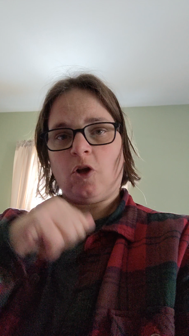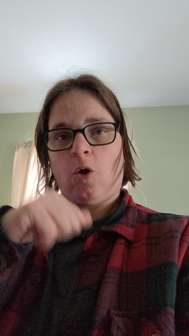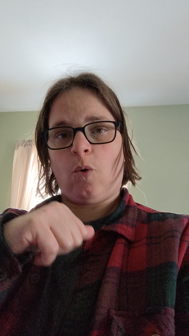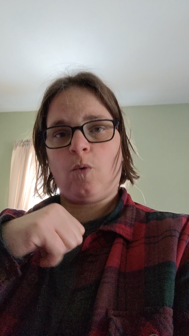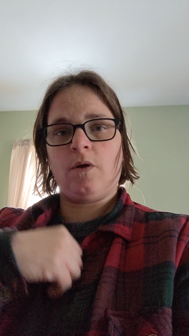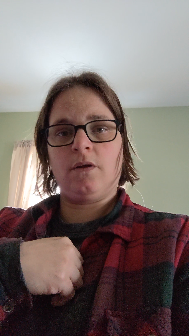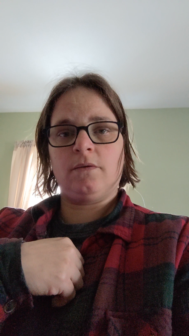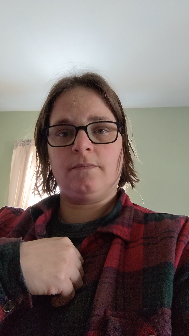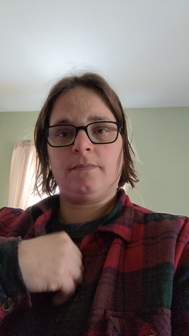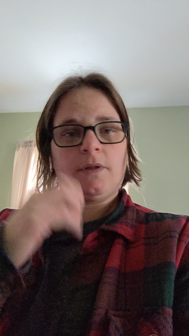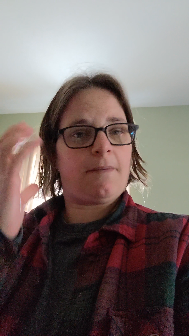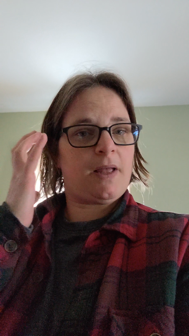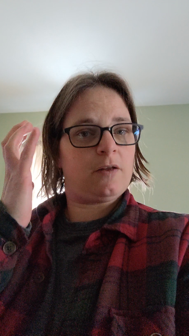pillow